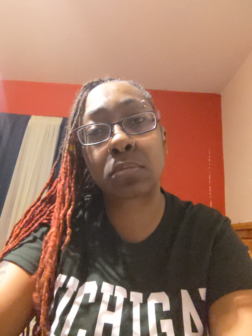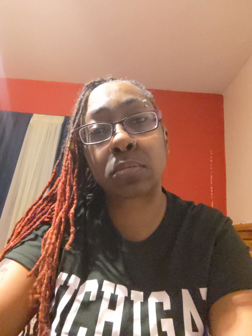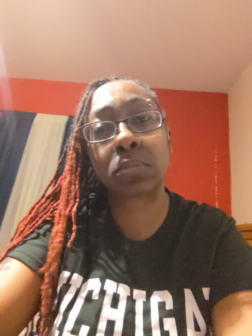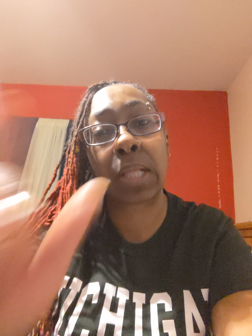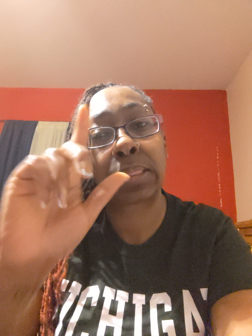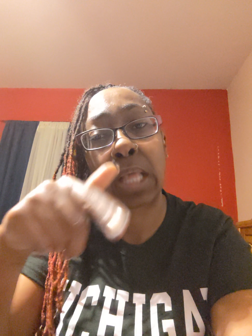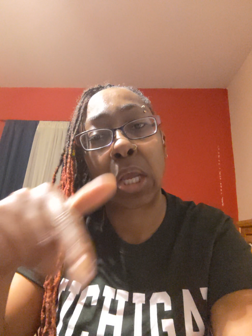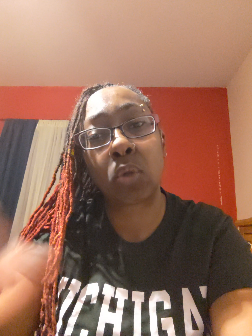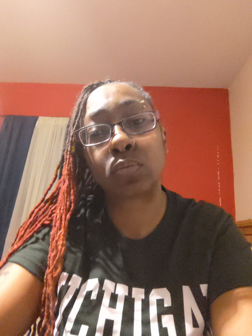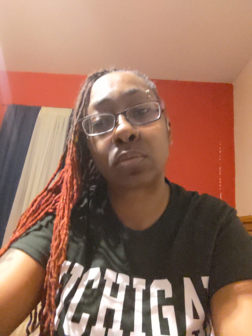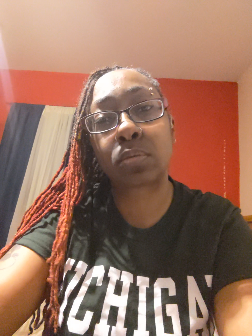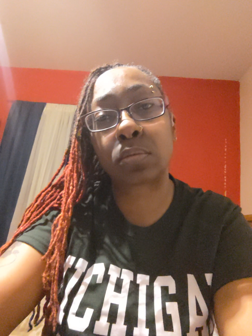later